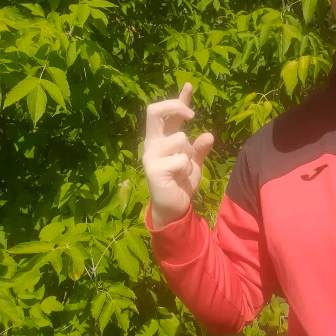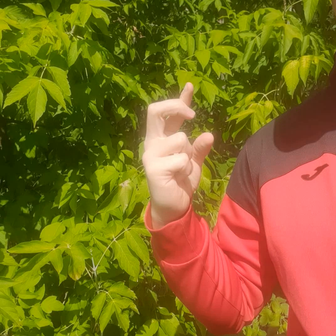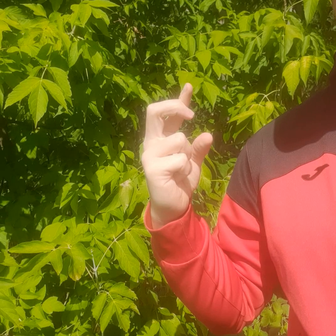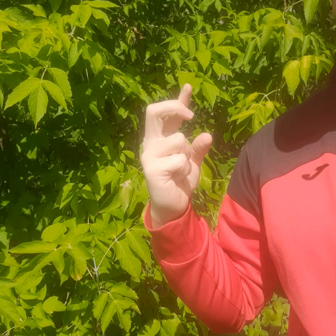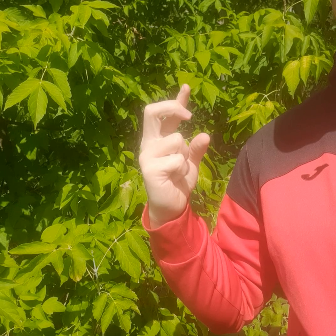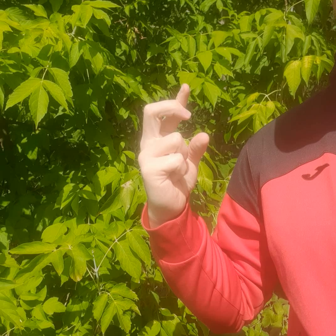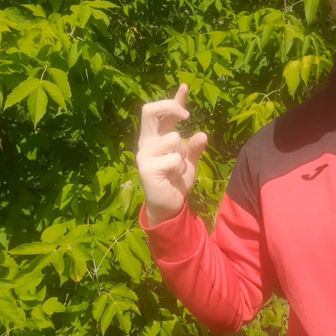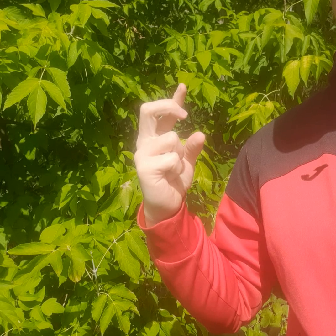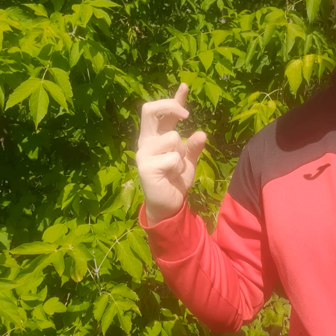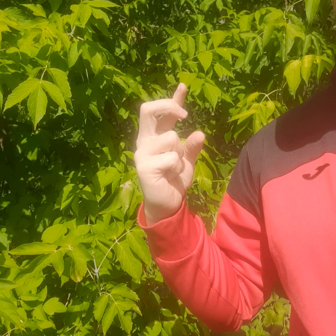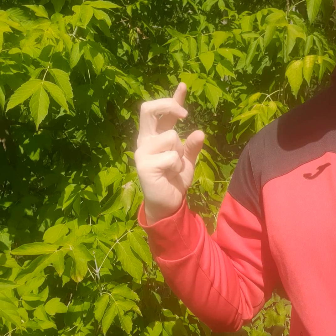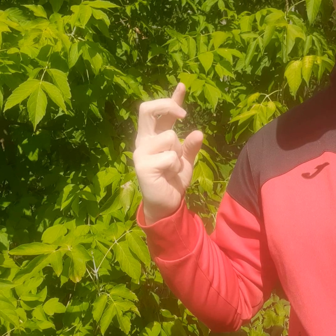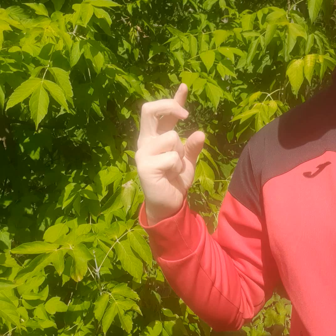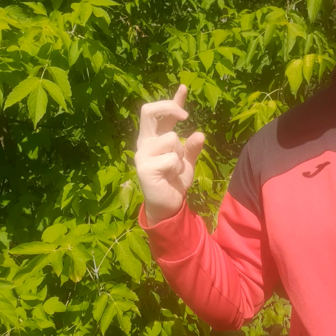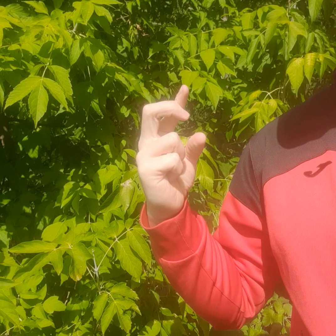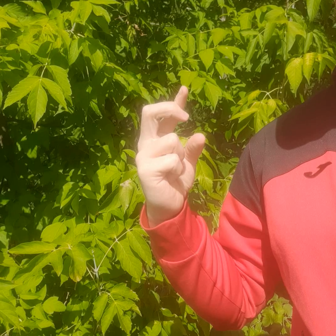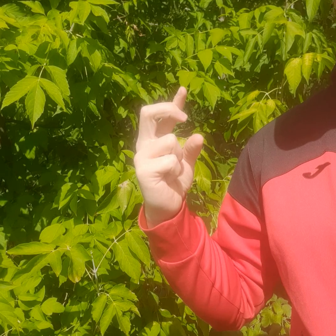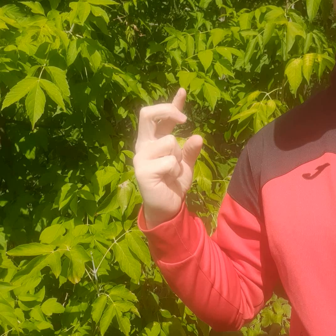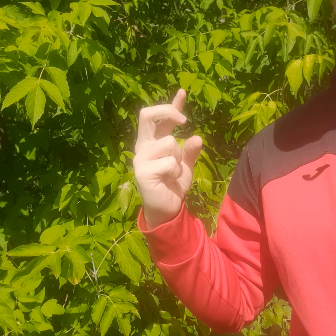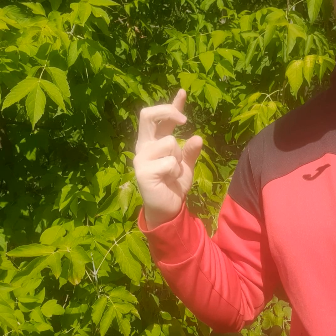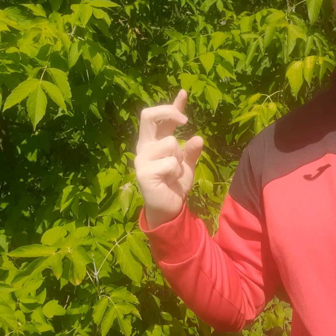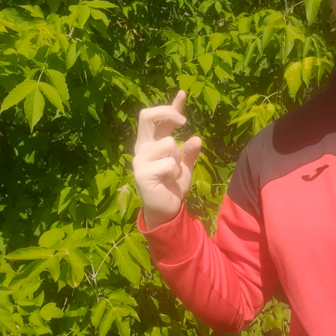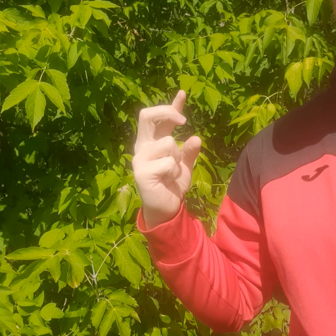Б